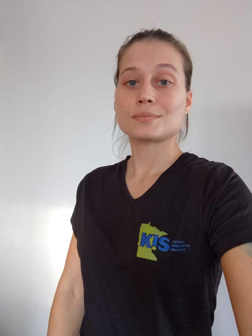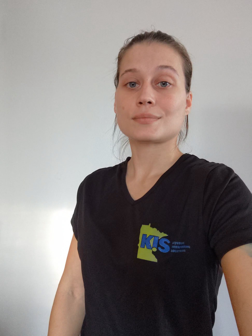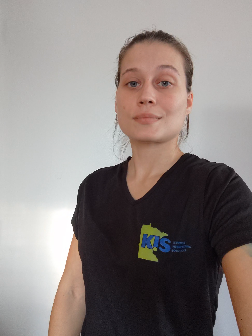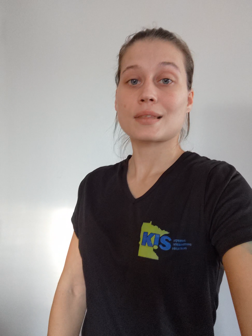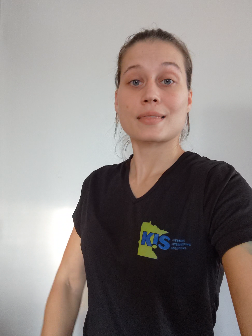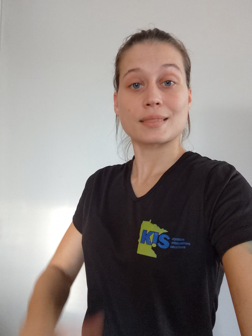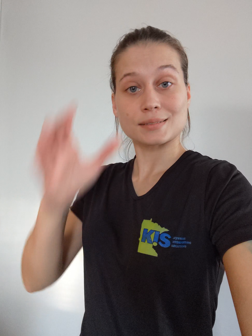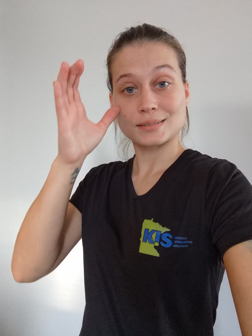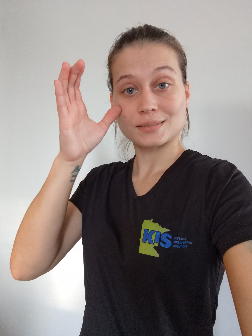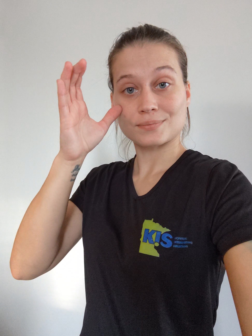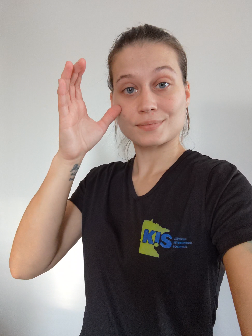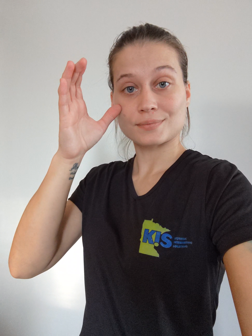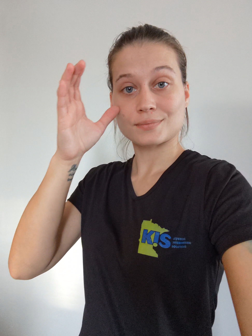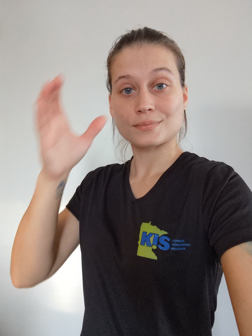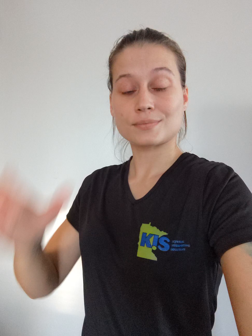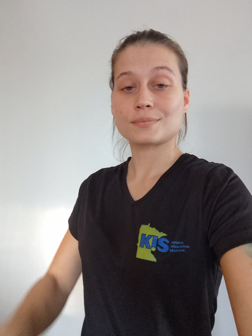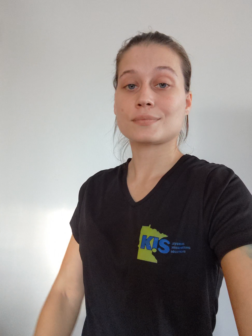listen